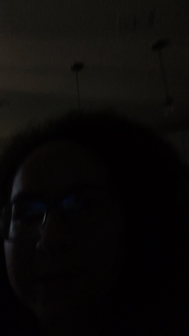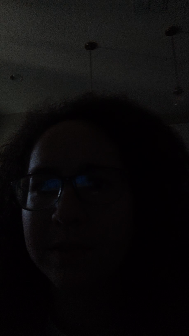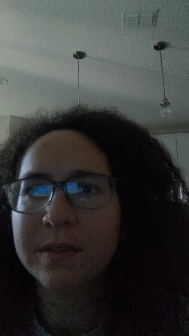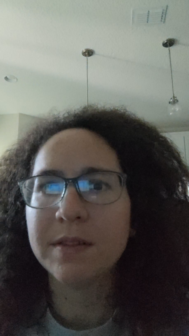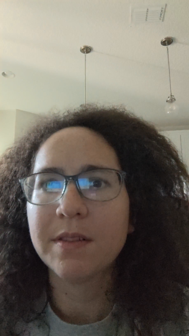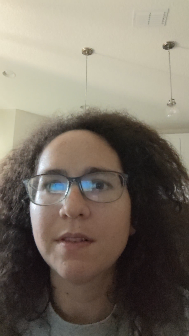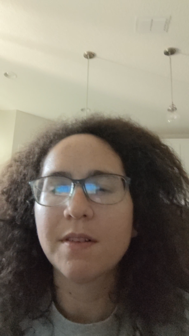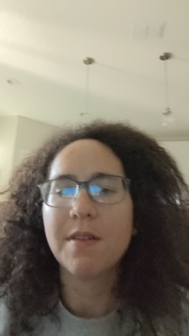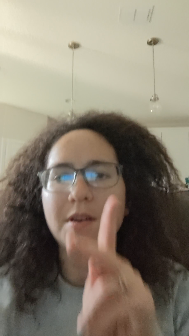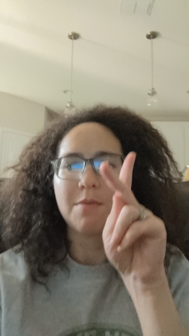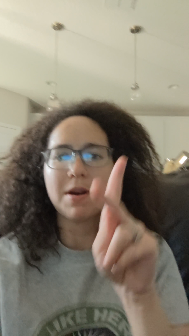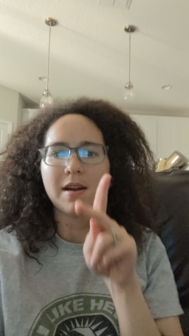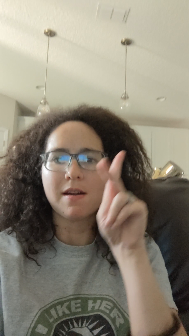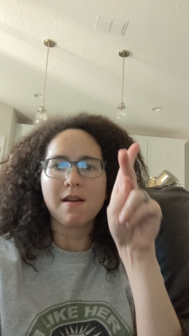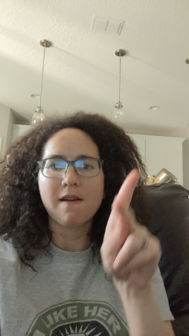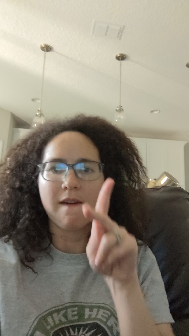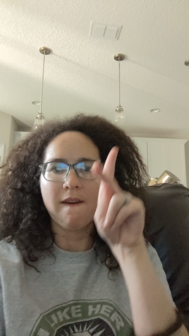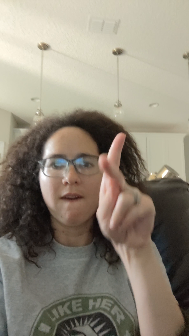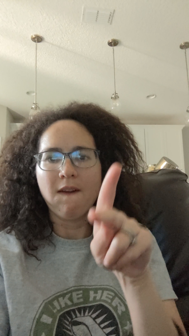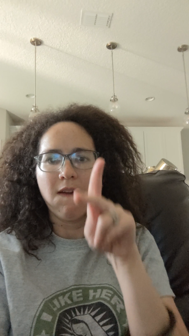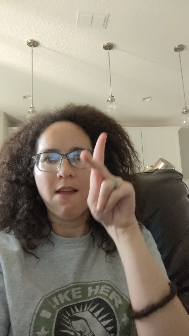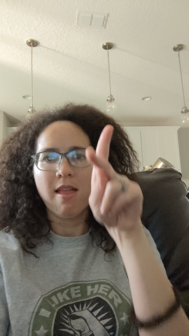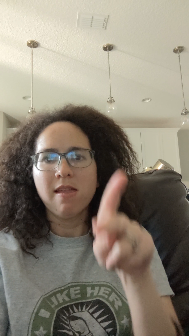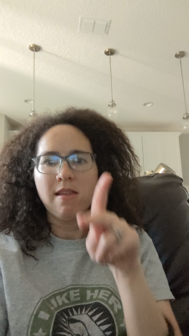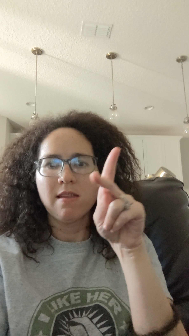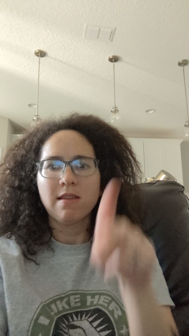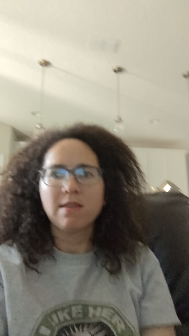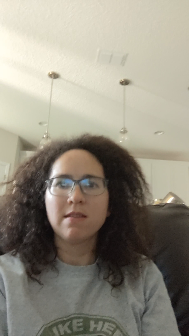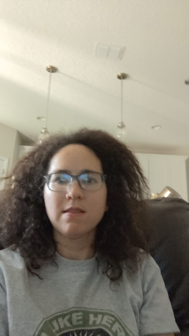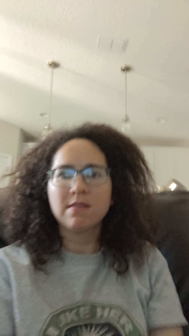people